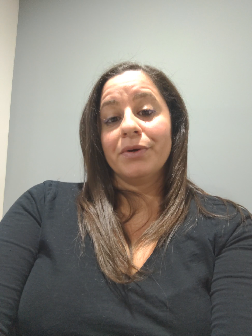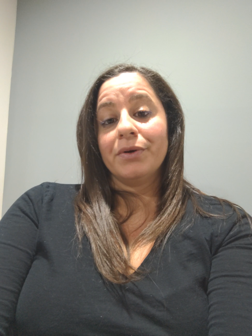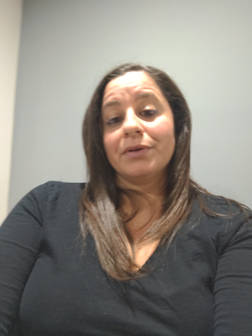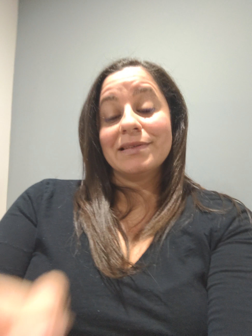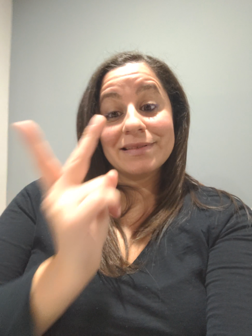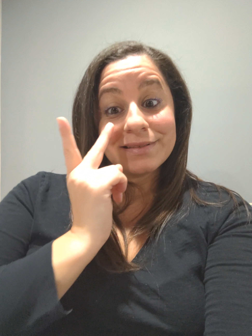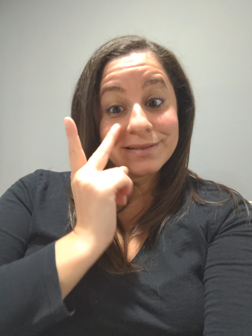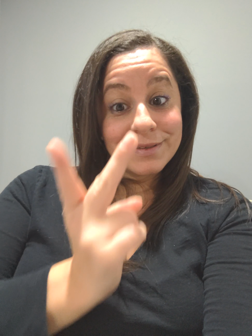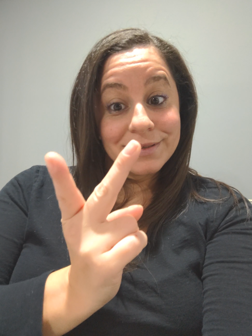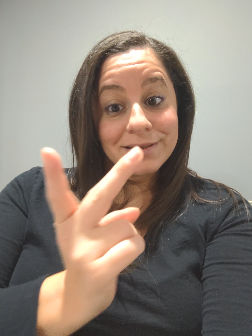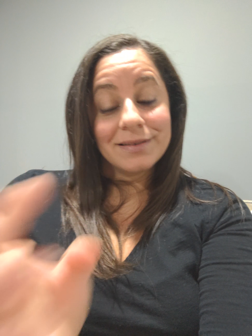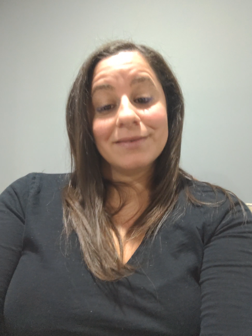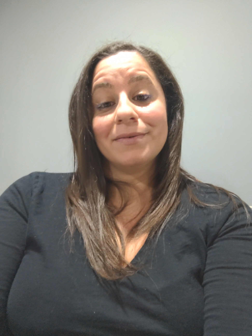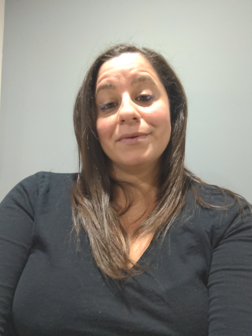see